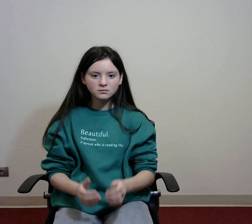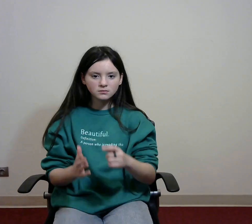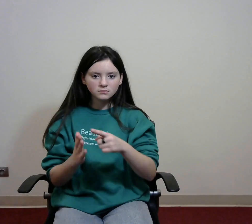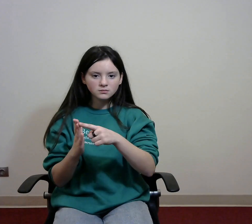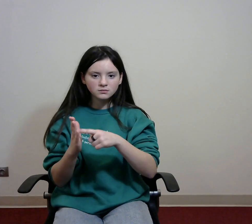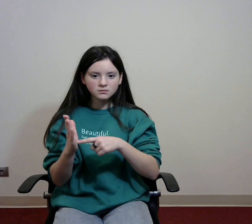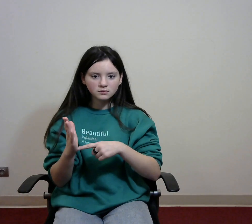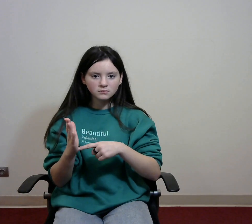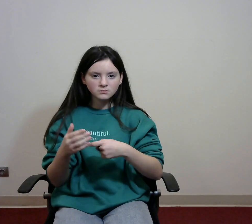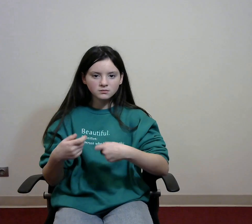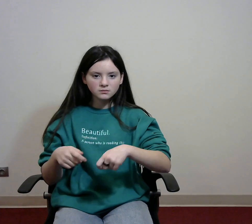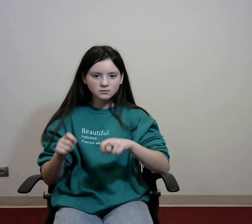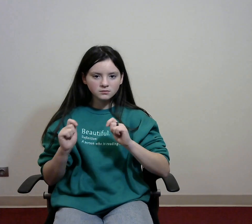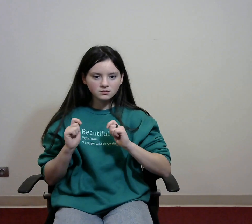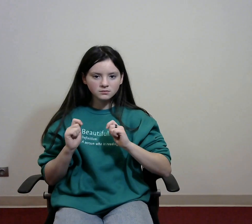etibarnamə